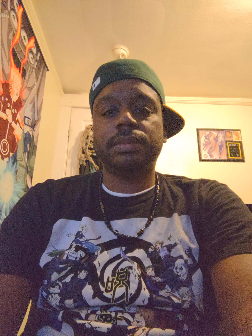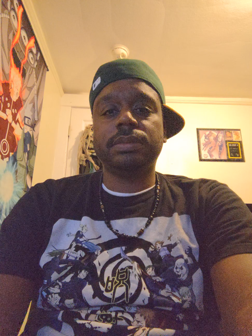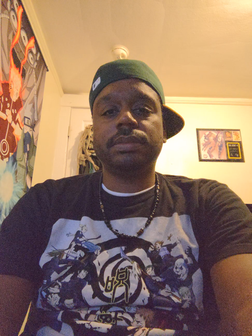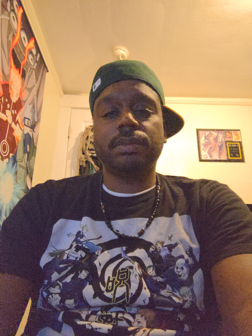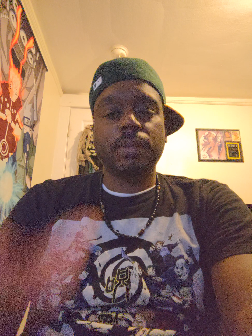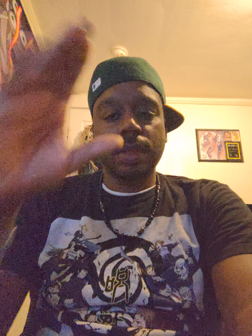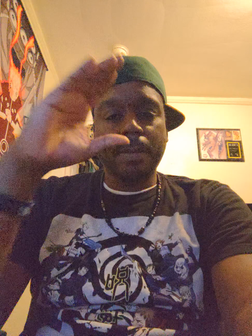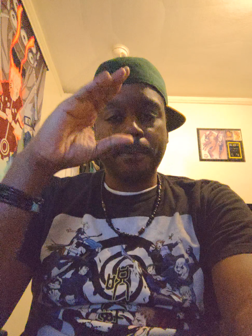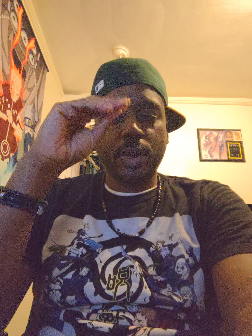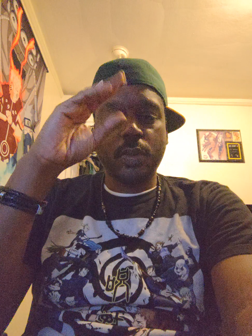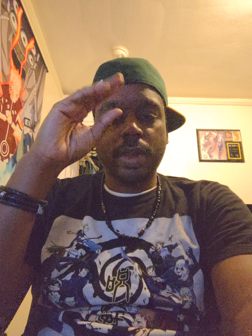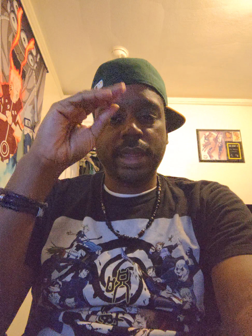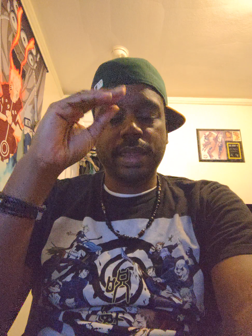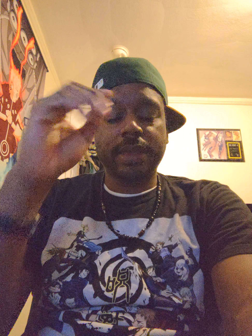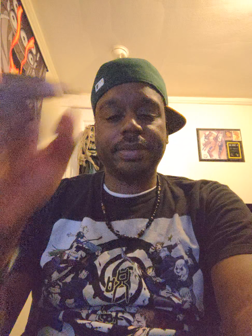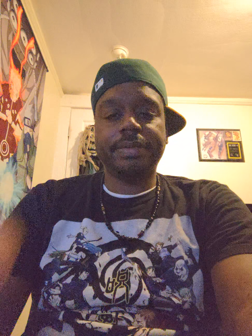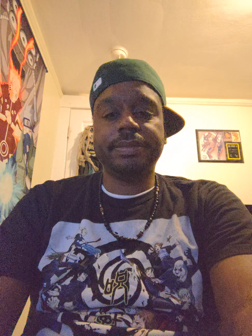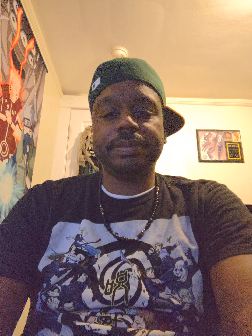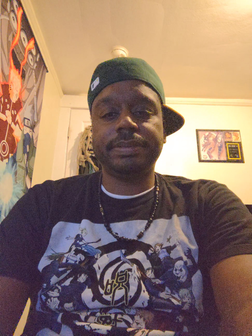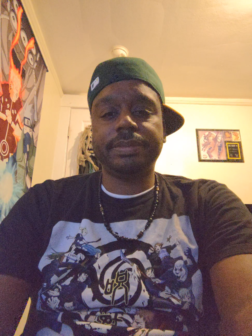boy